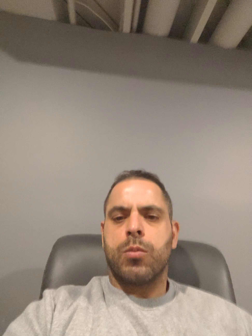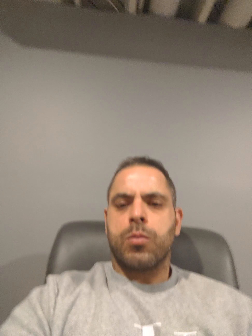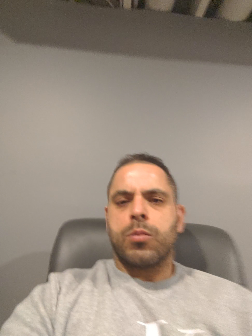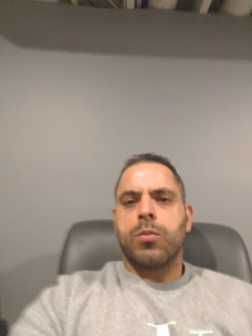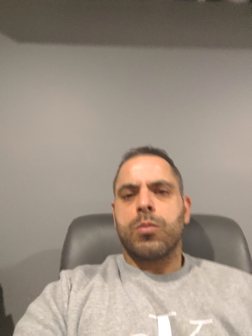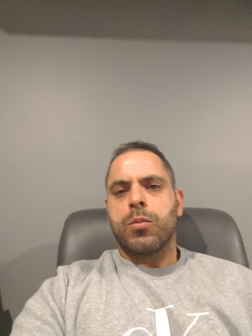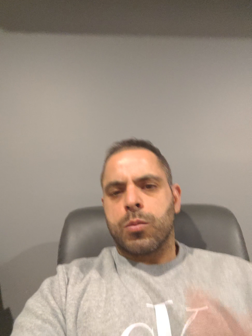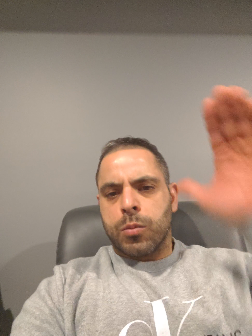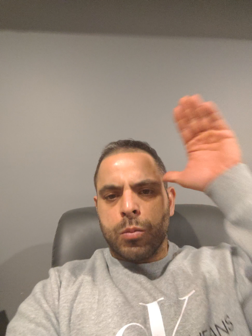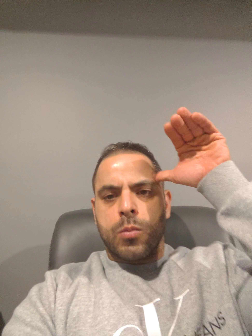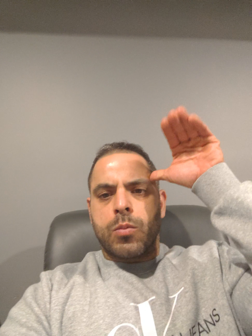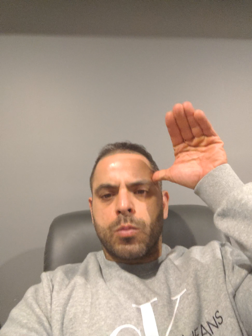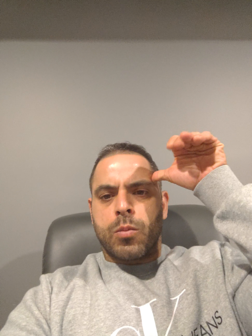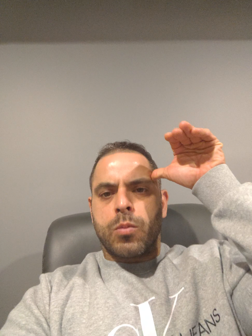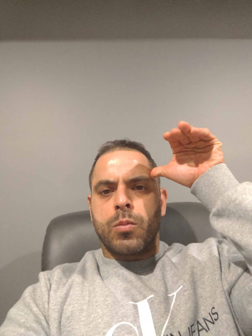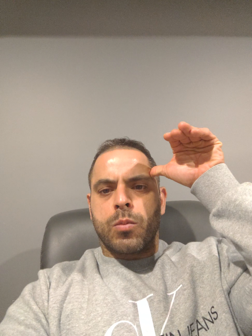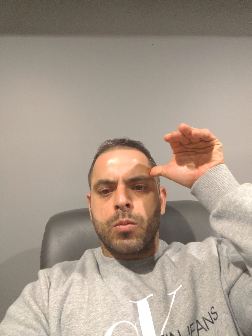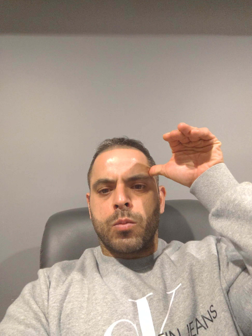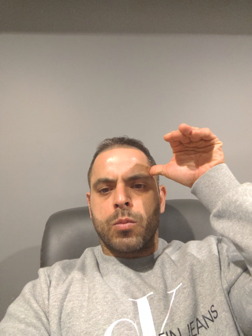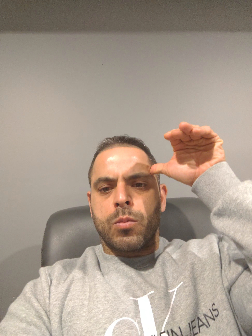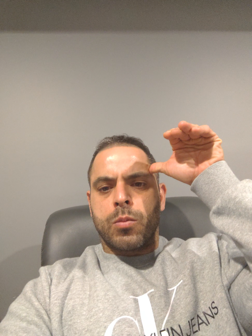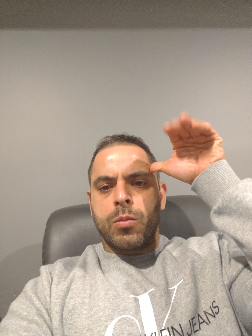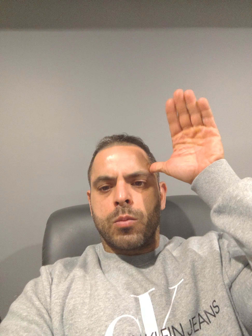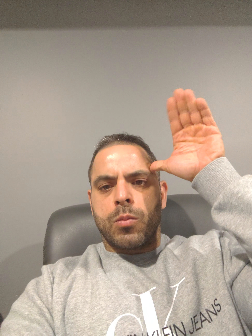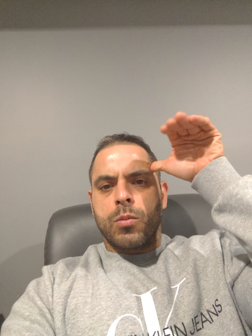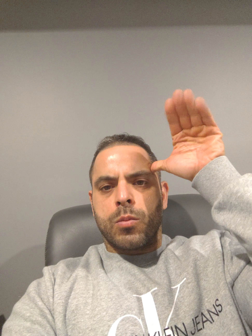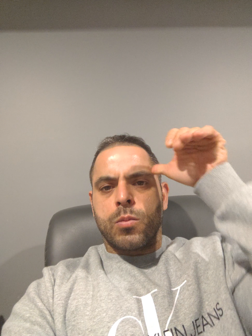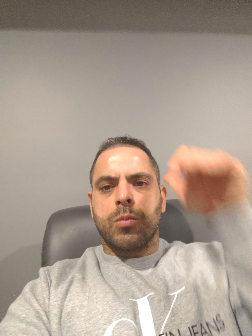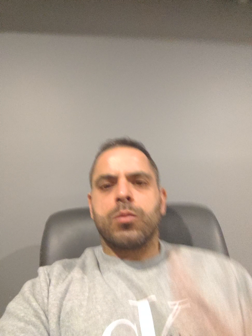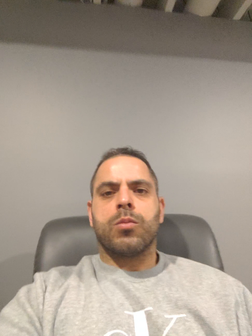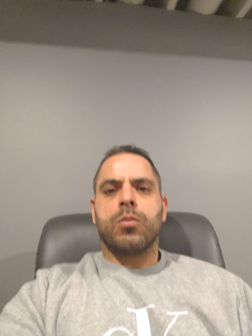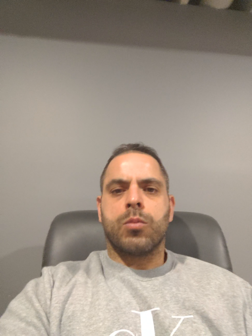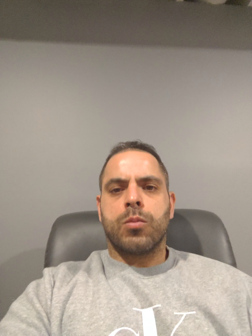donkey